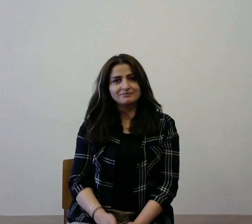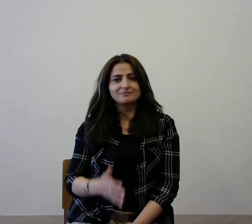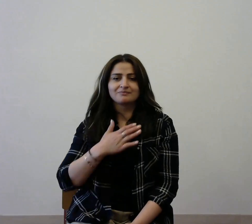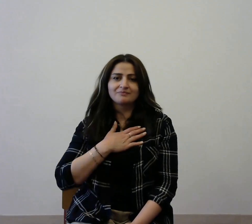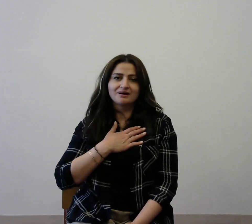mən